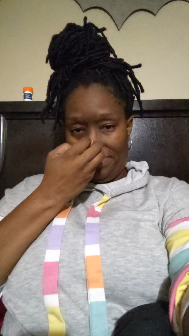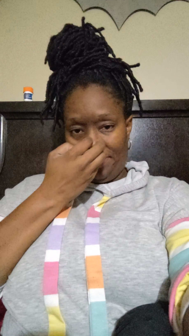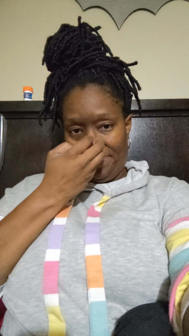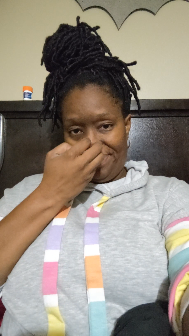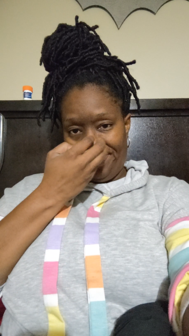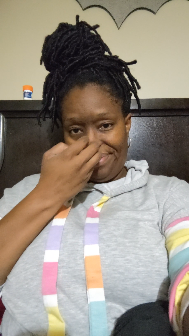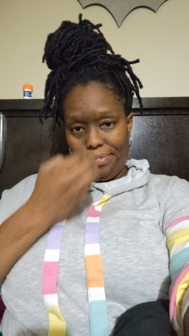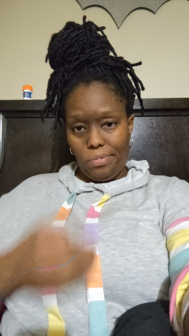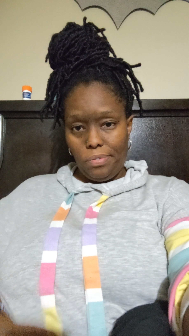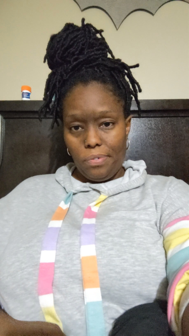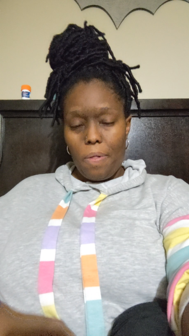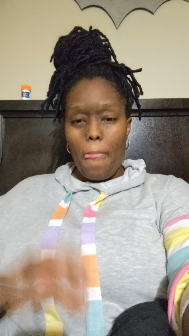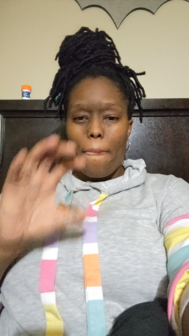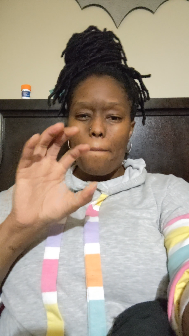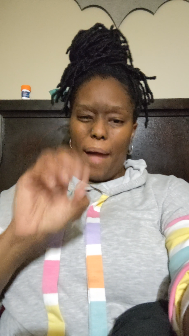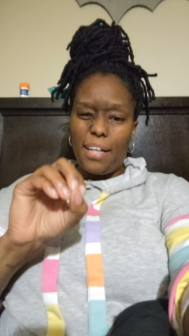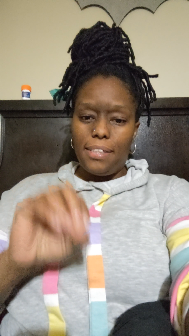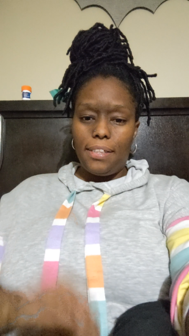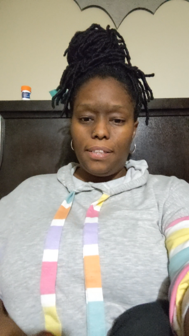bite